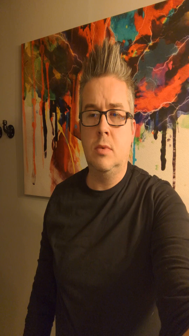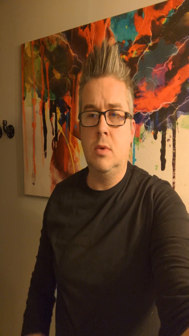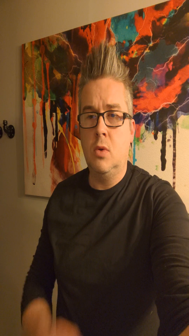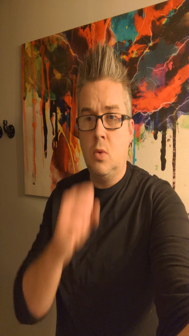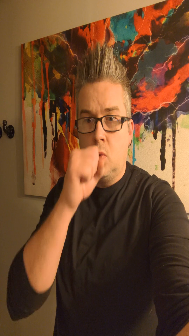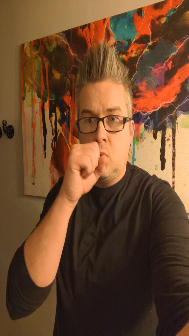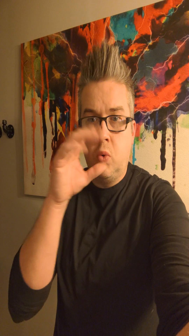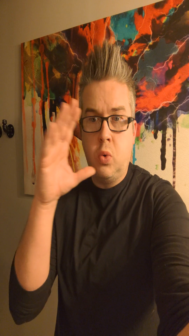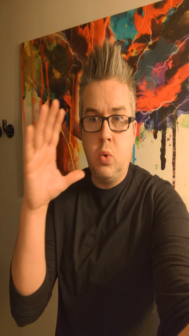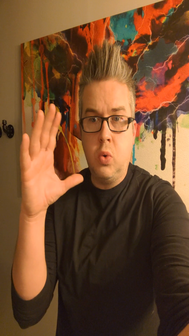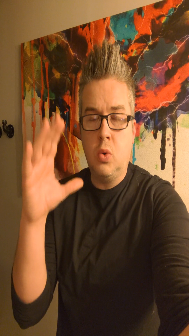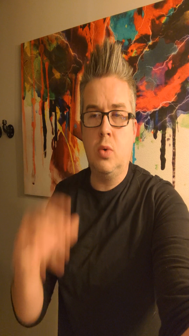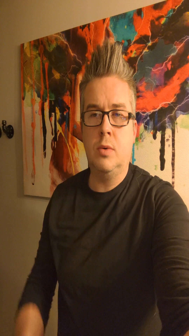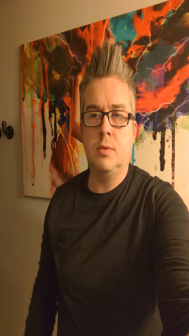balloon